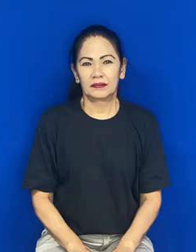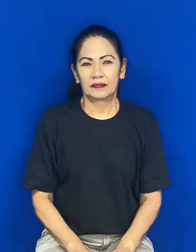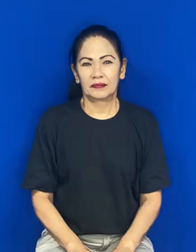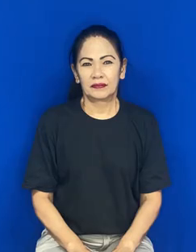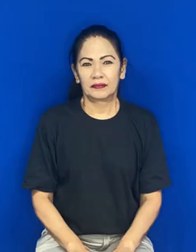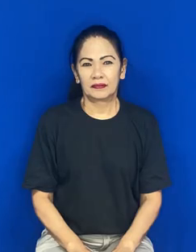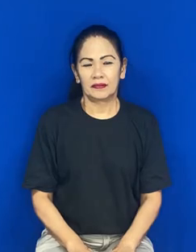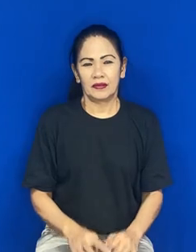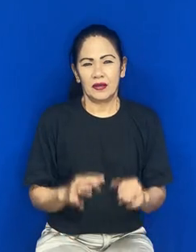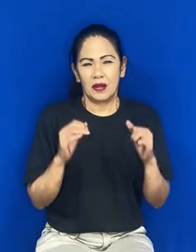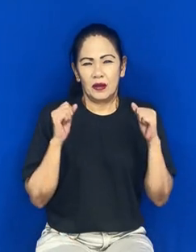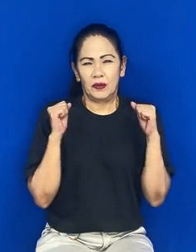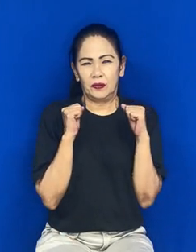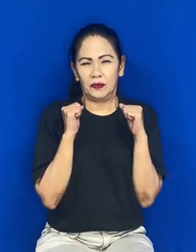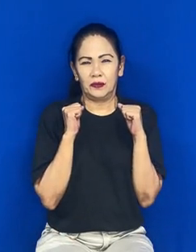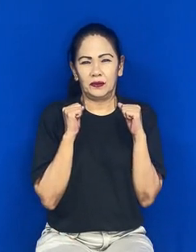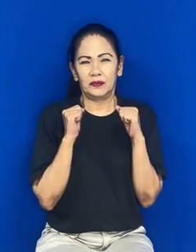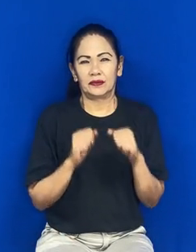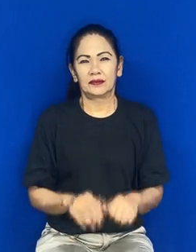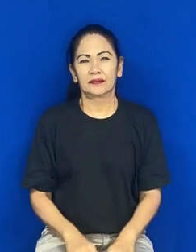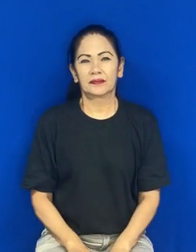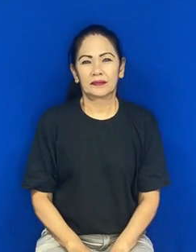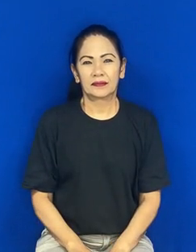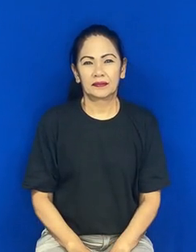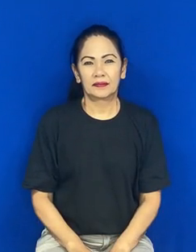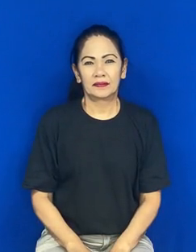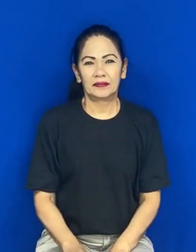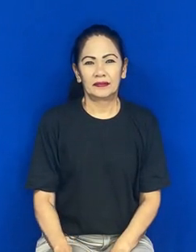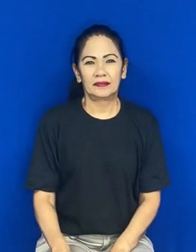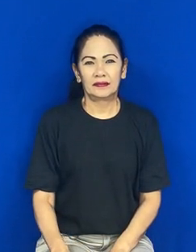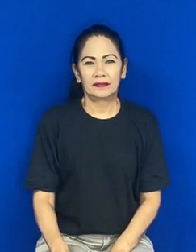cold